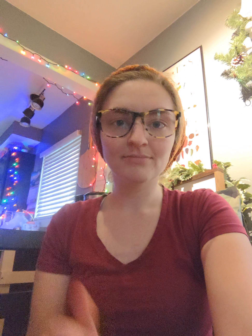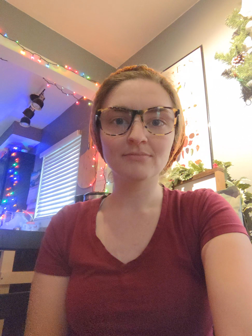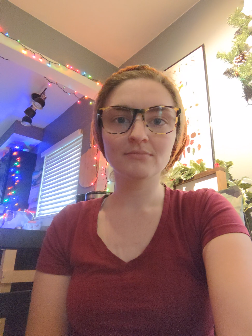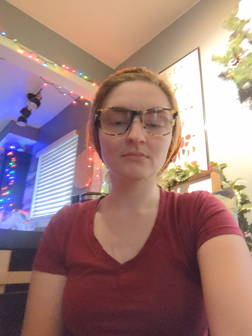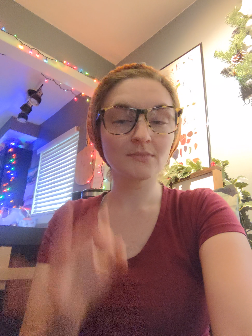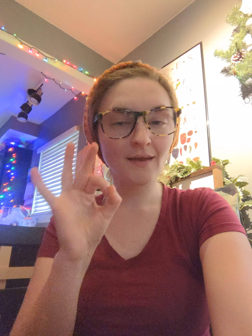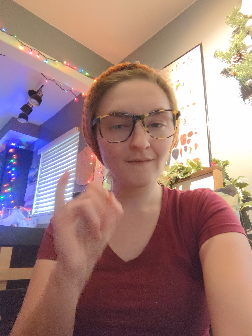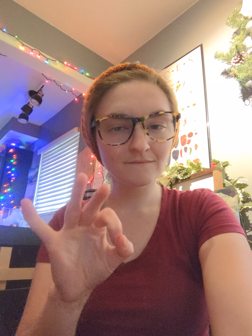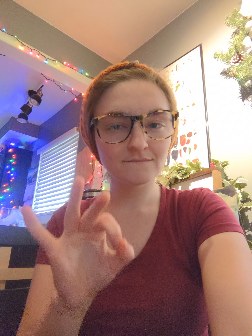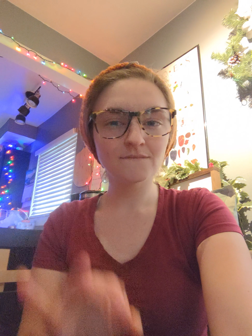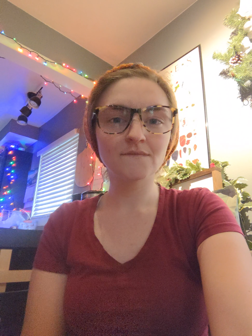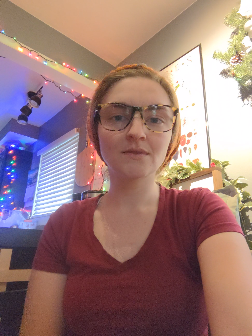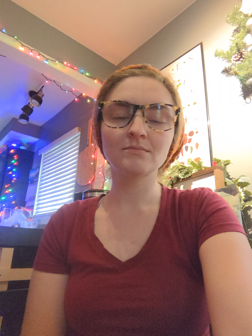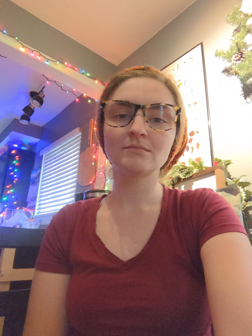if